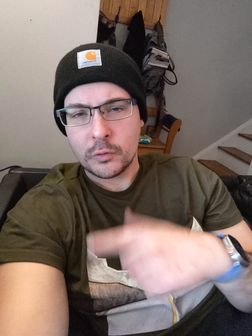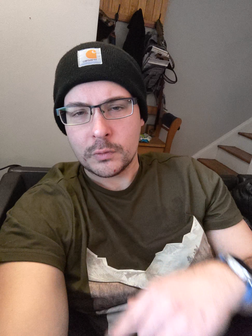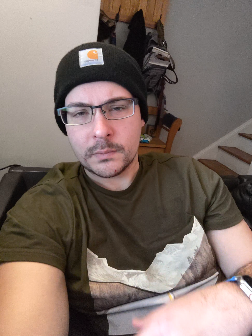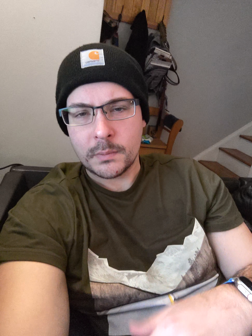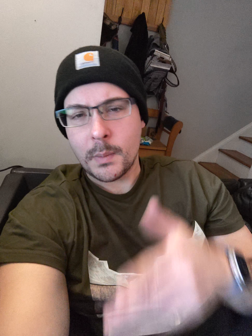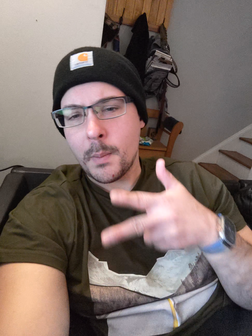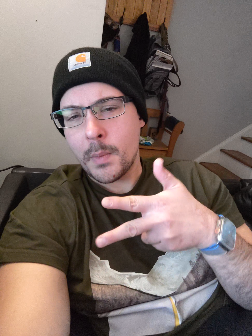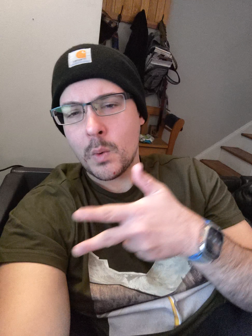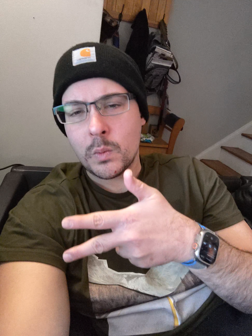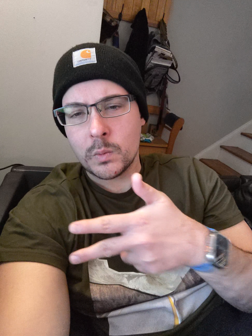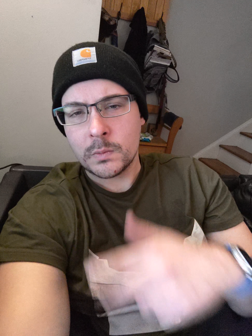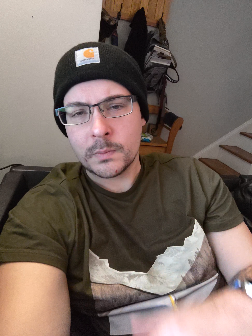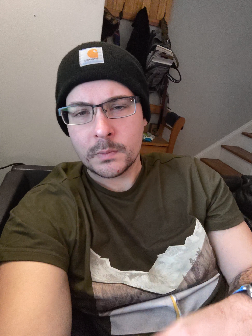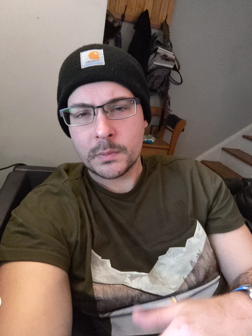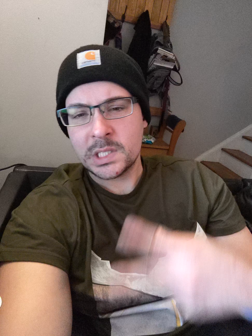boat